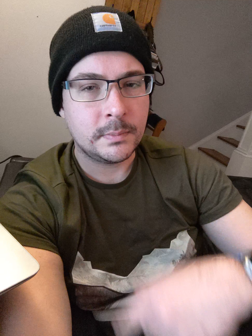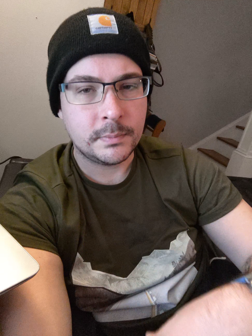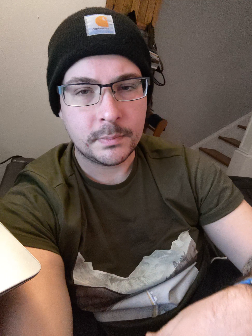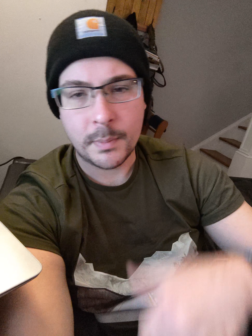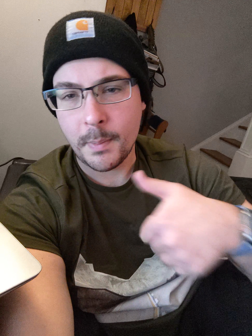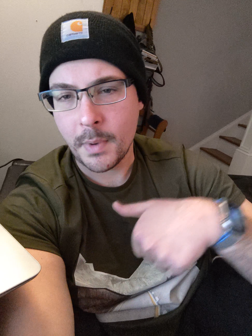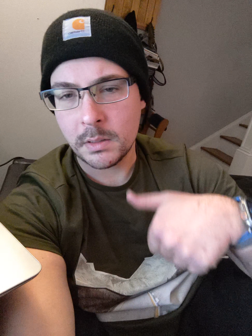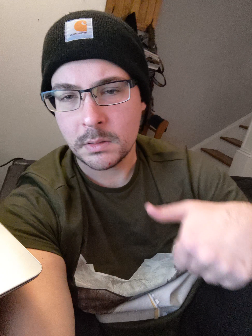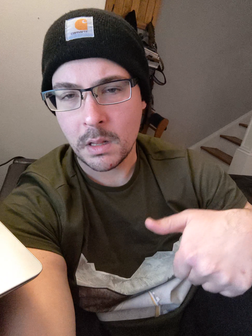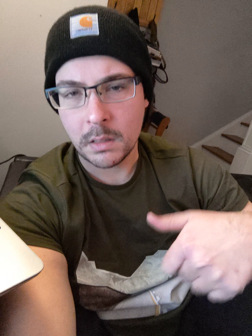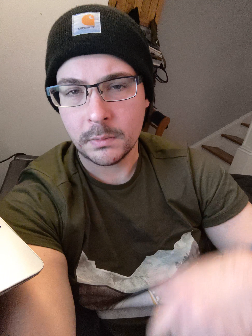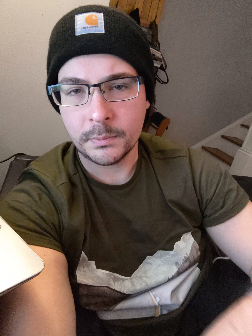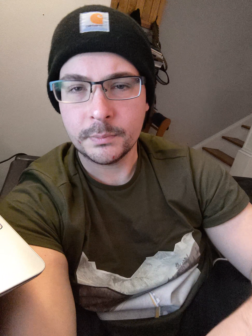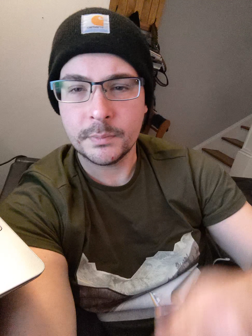puzzle